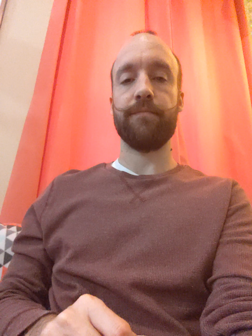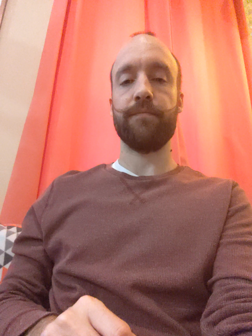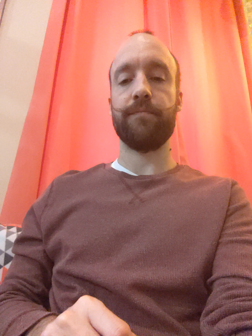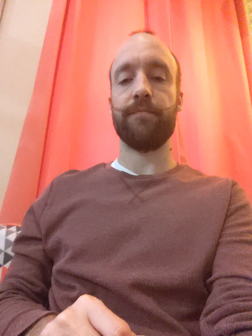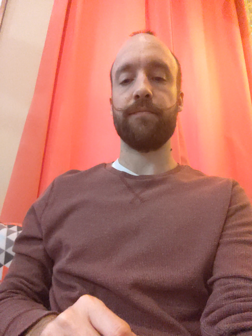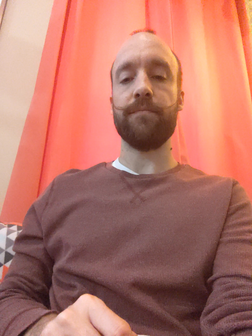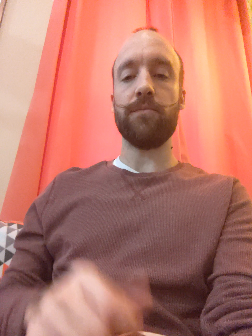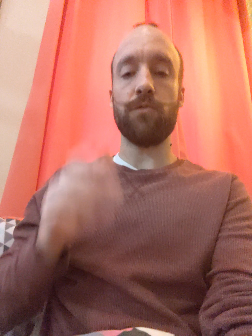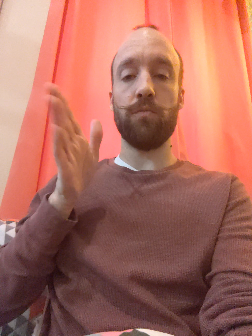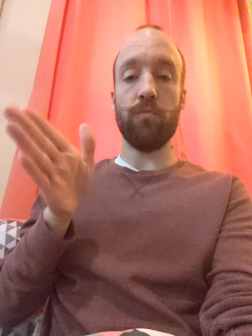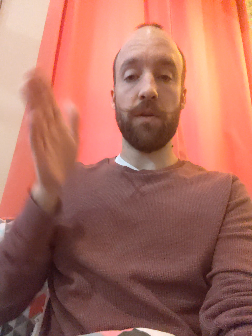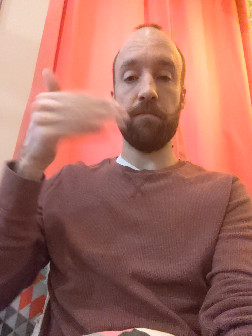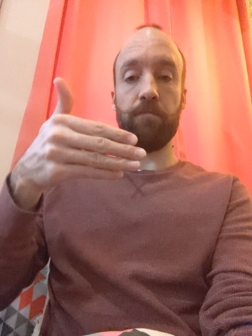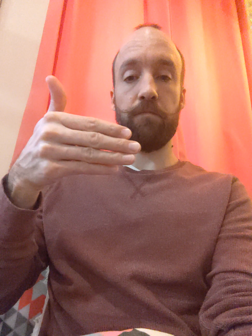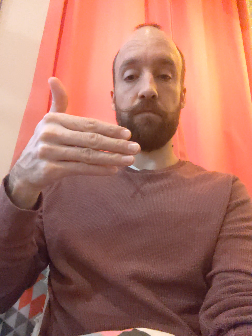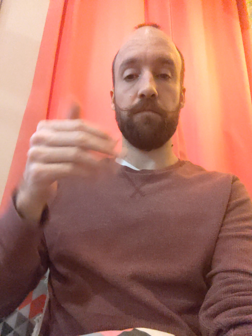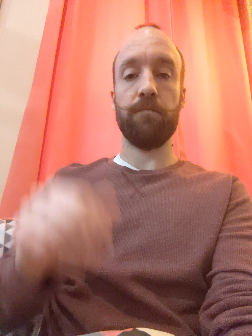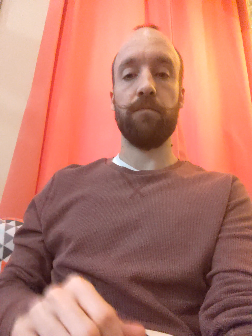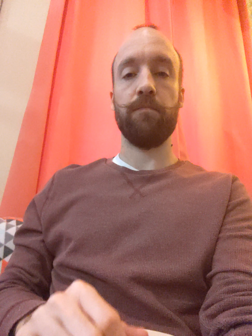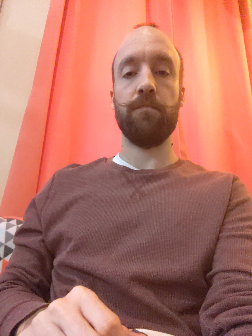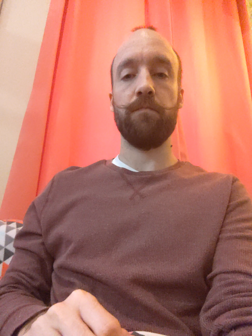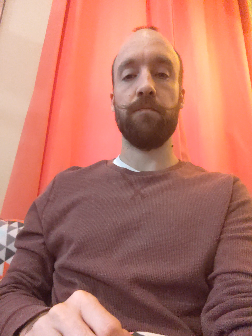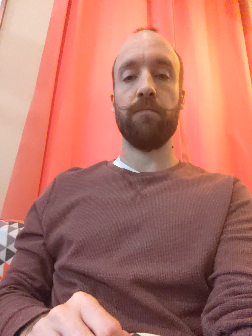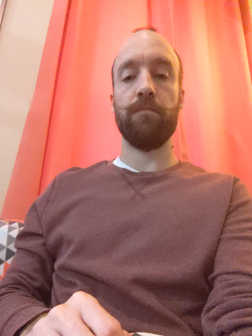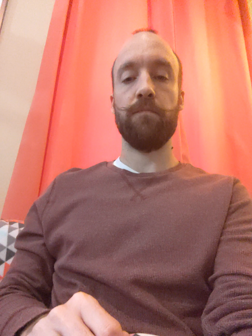room